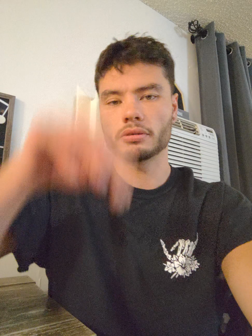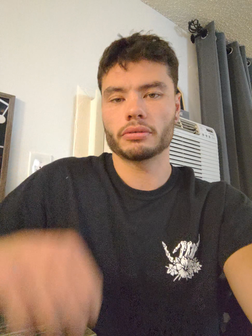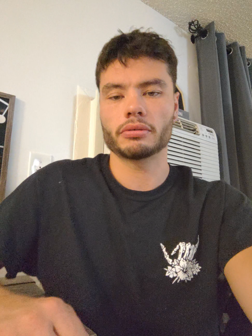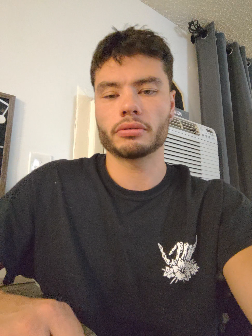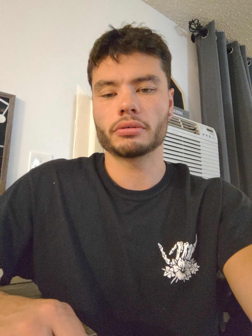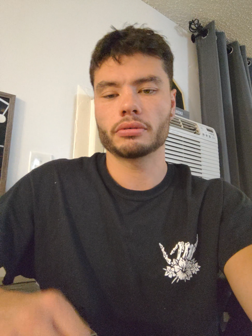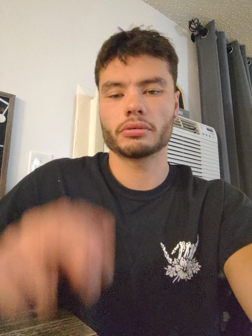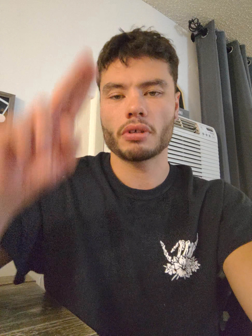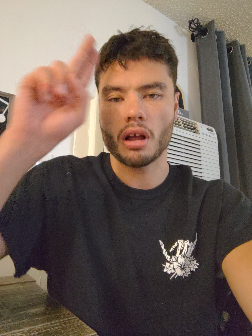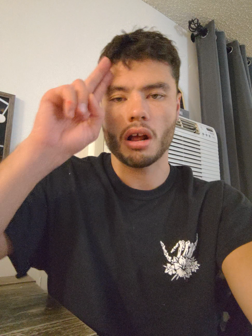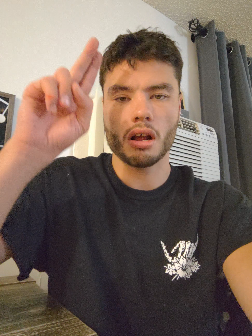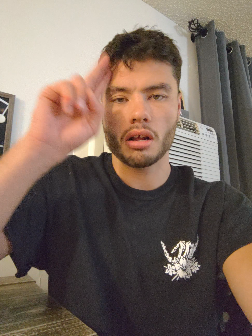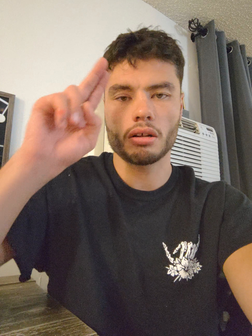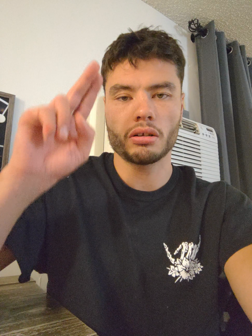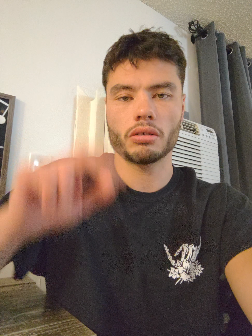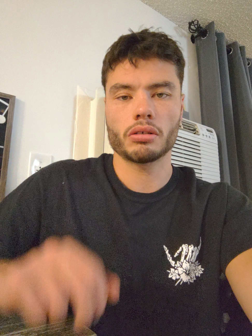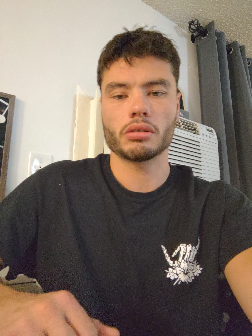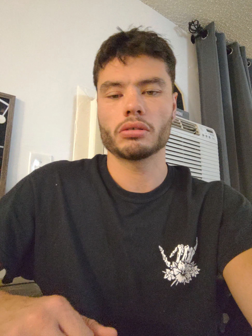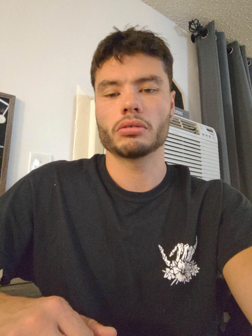uncle